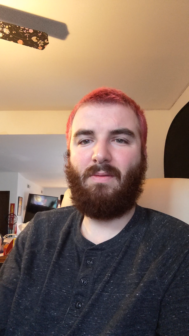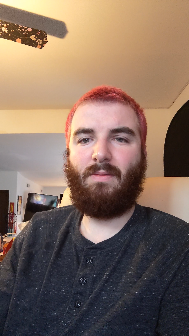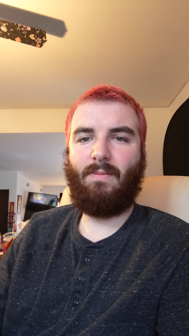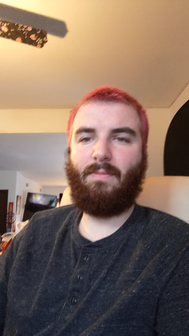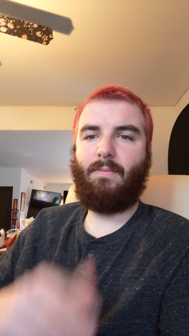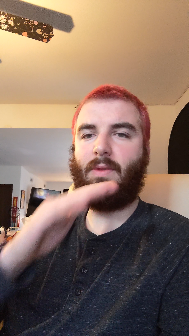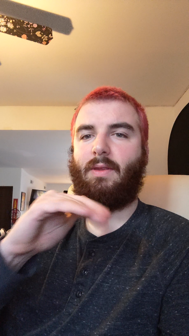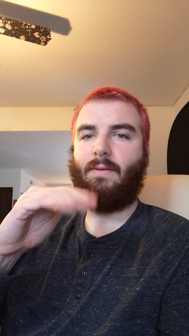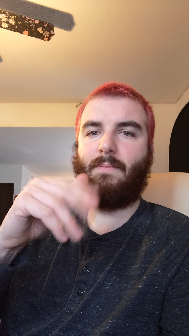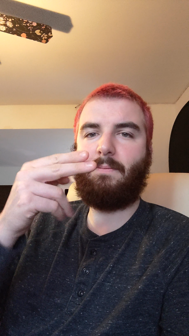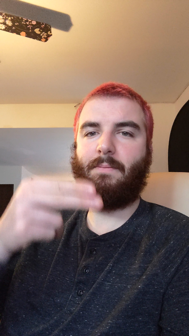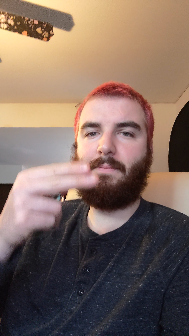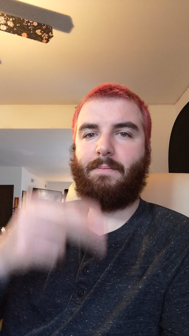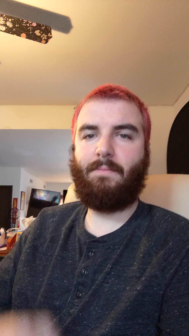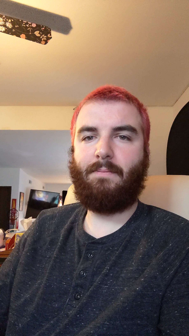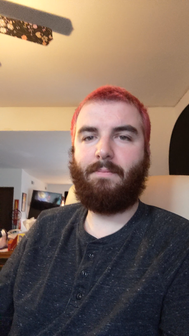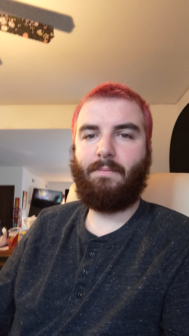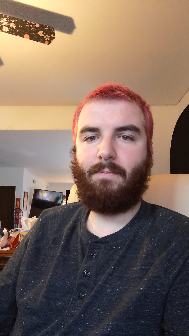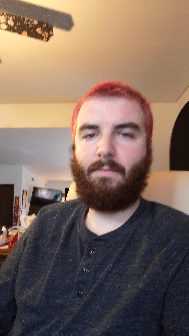pet's name